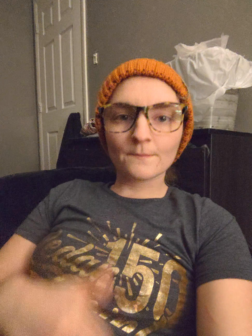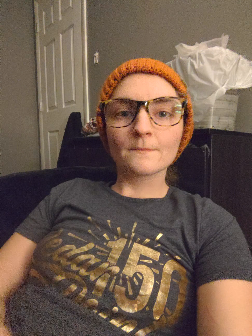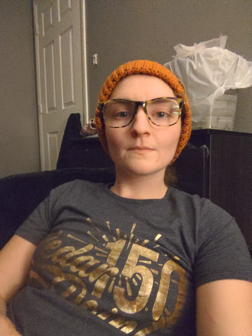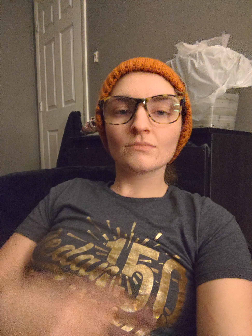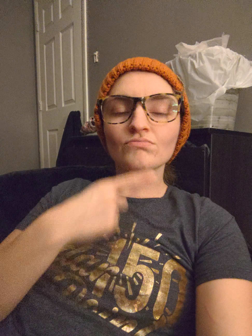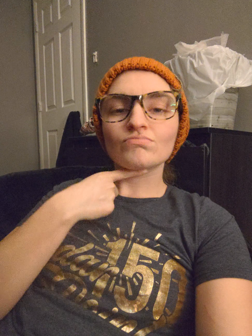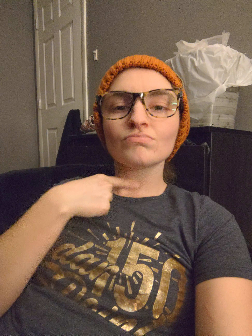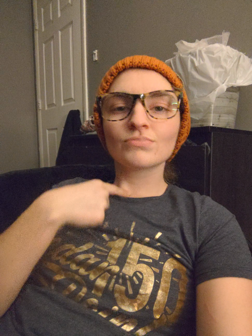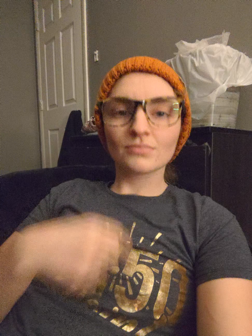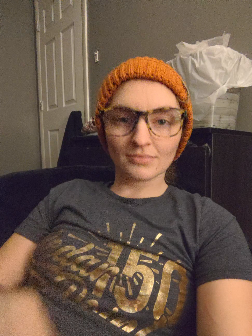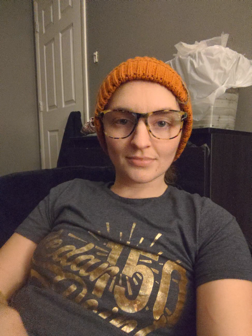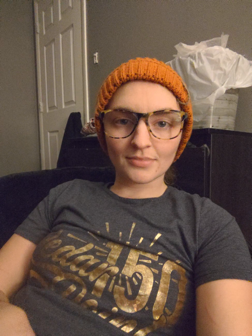thirsty